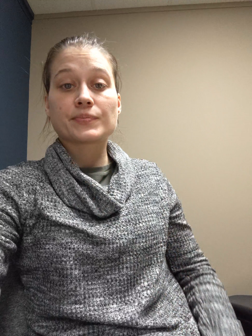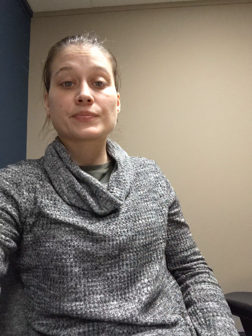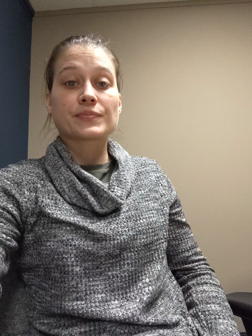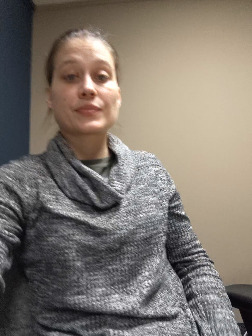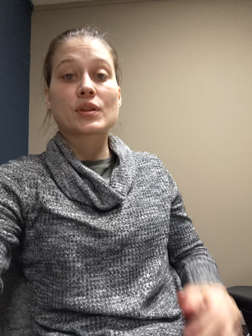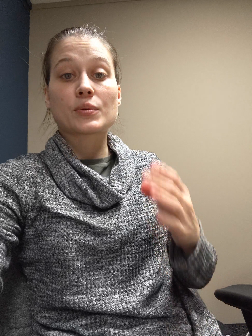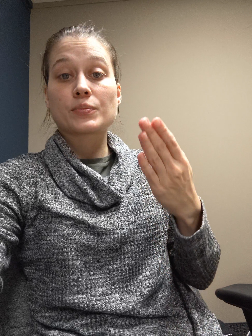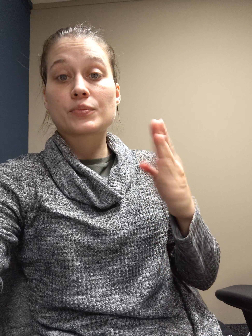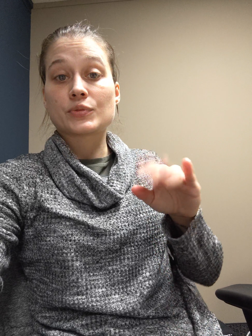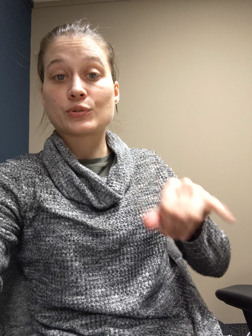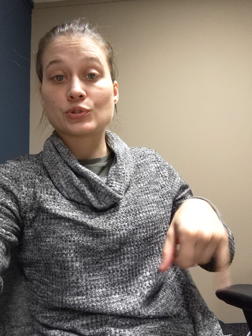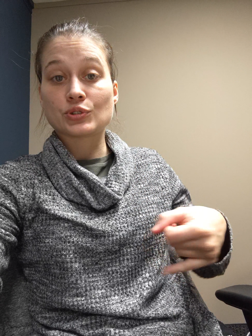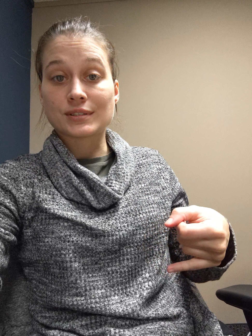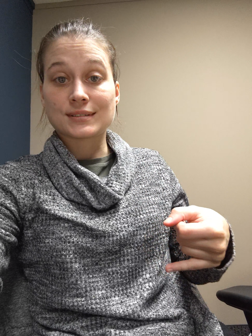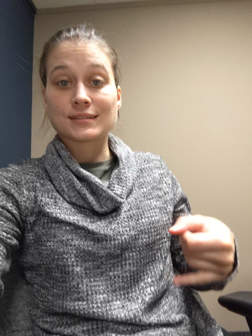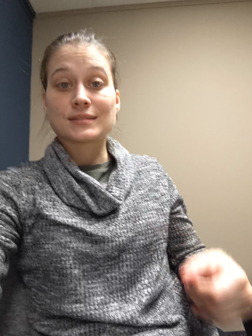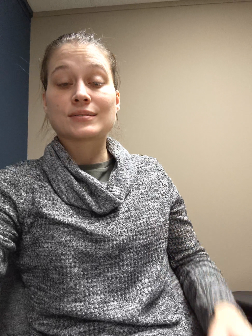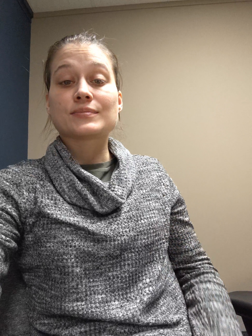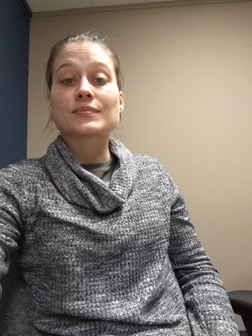jeans